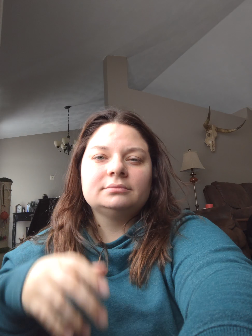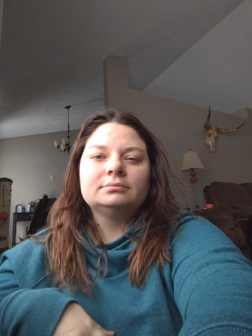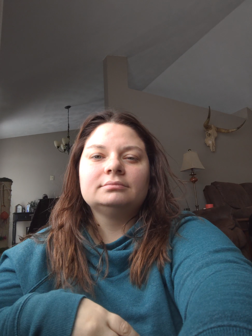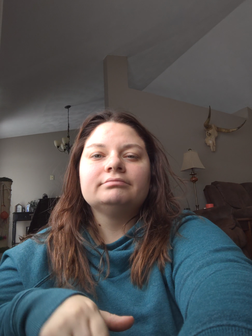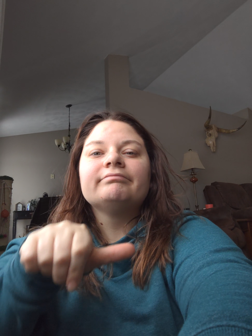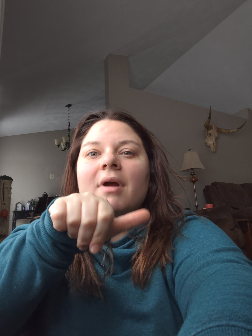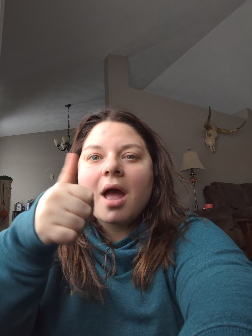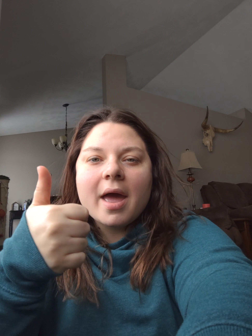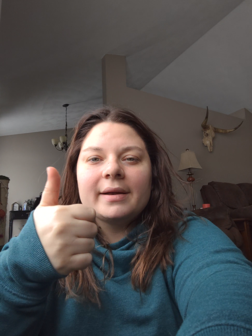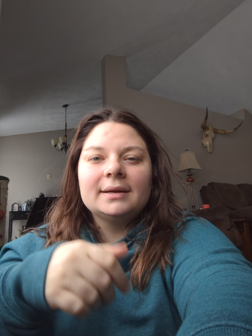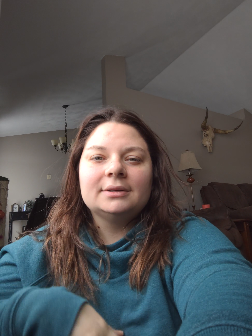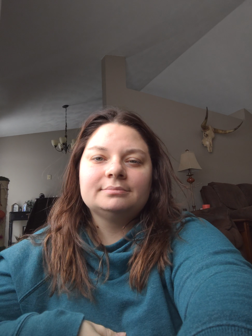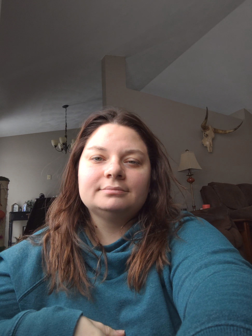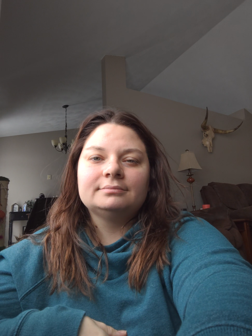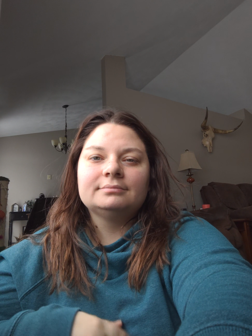any